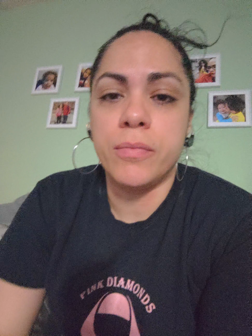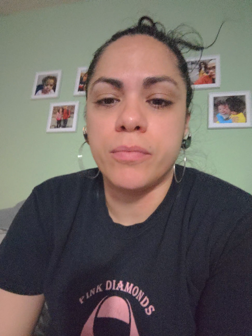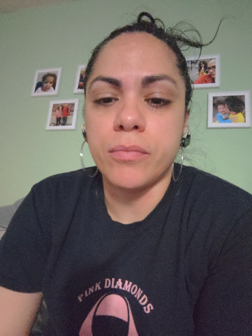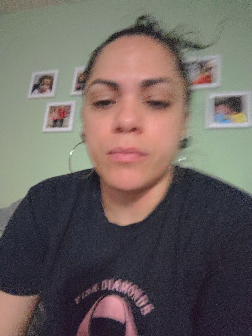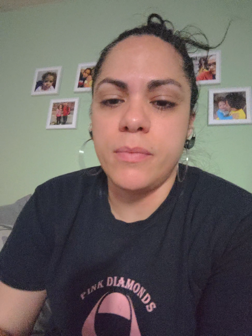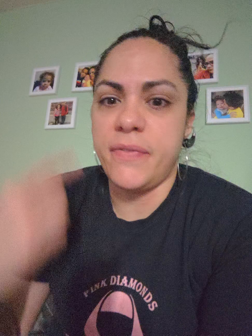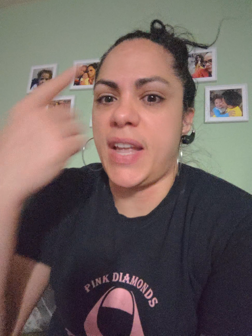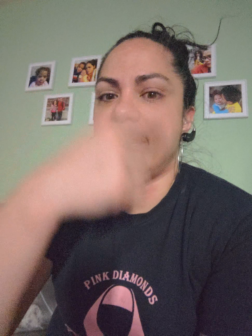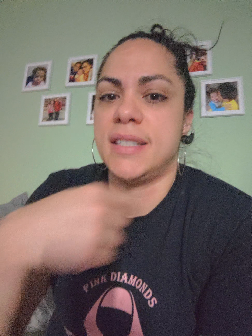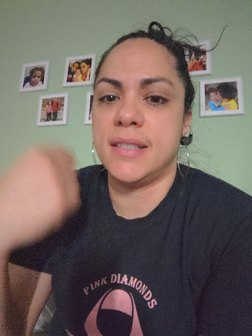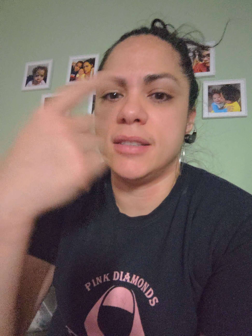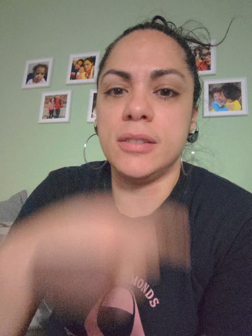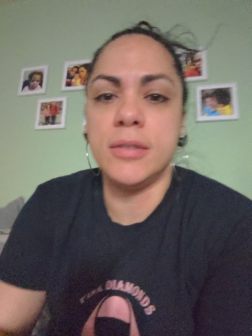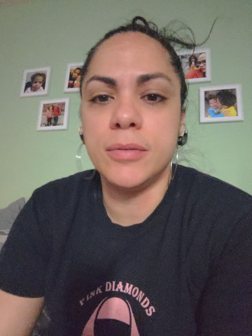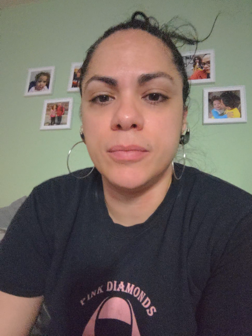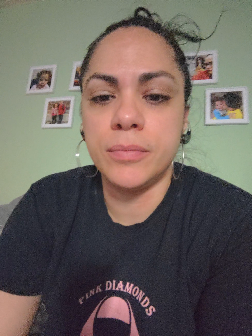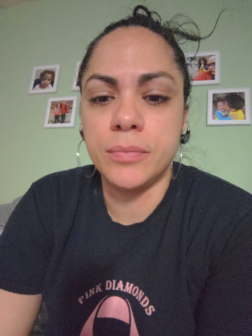face